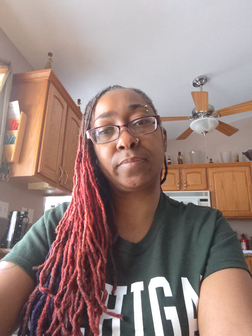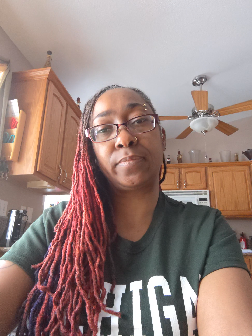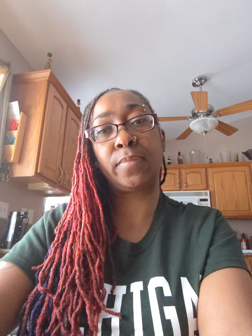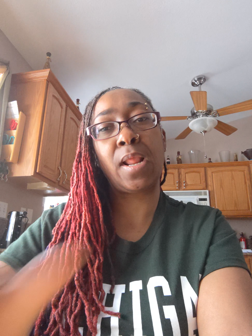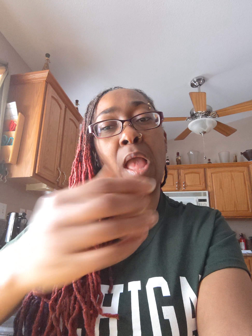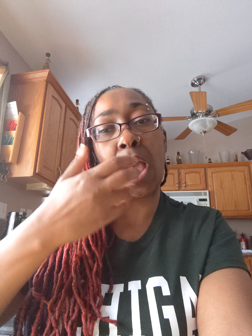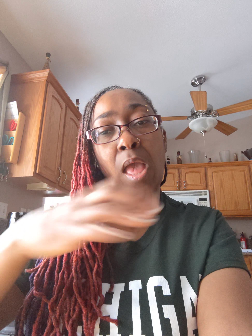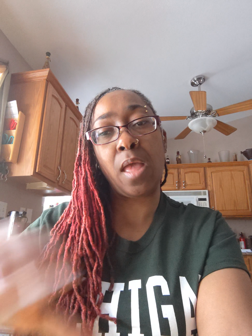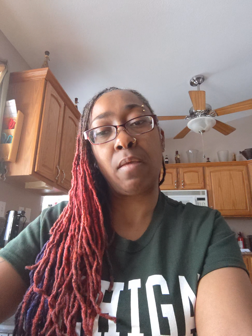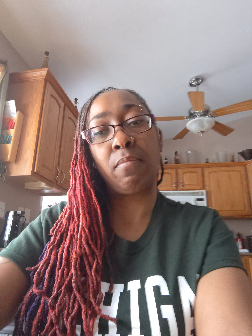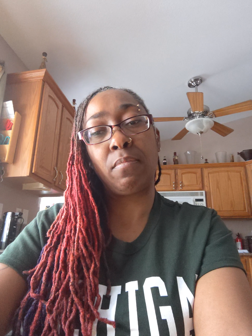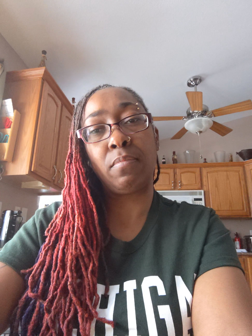hot